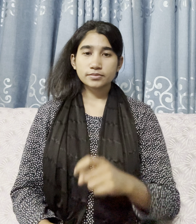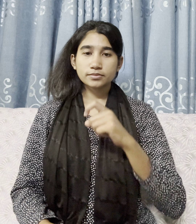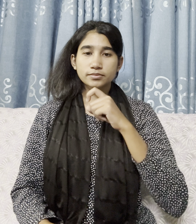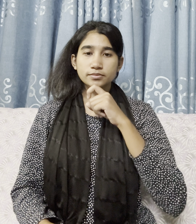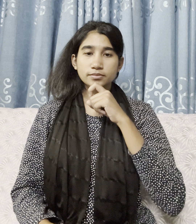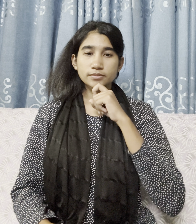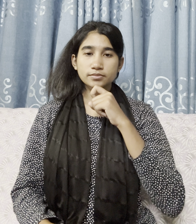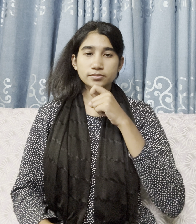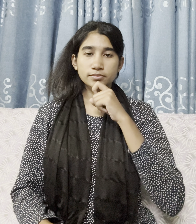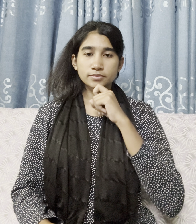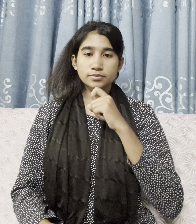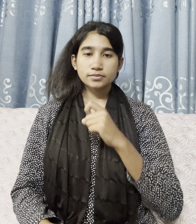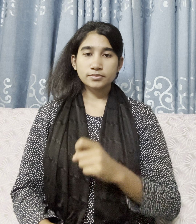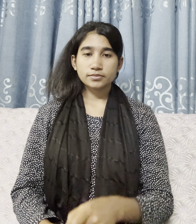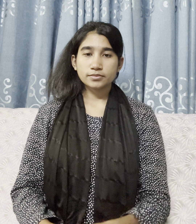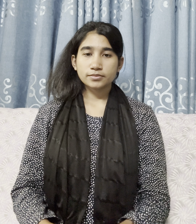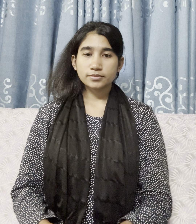চাচা